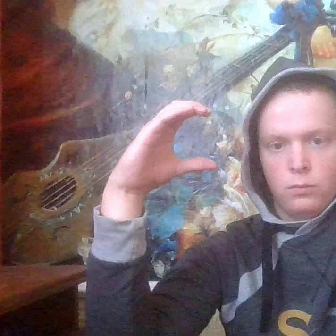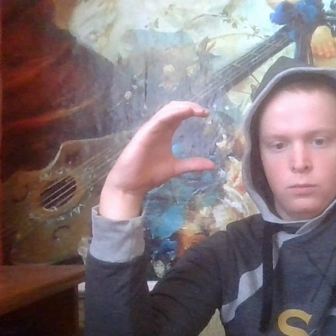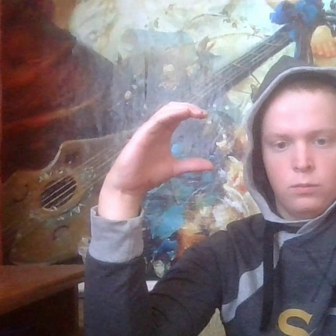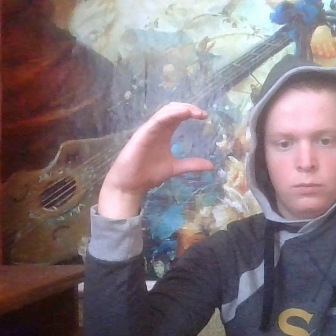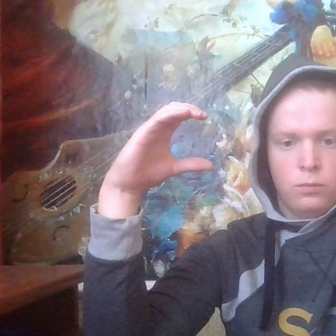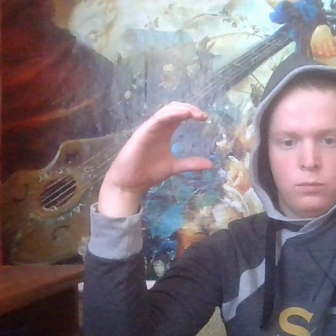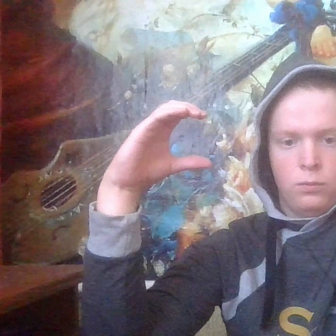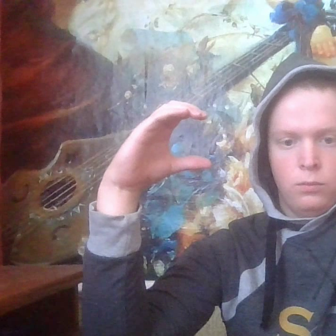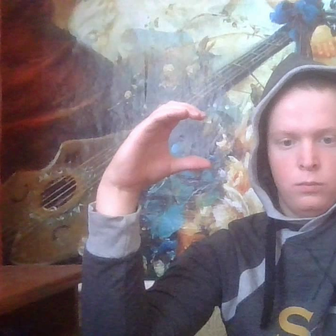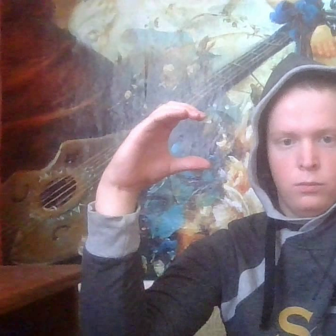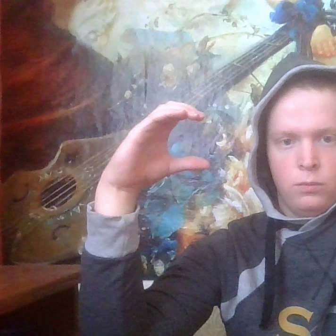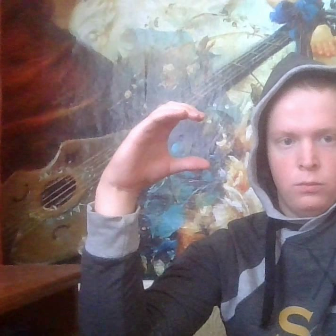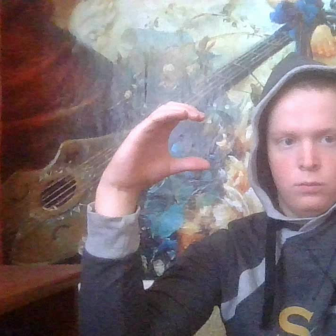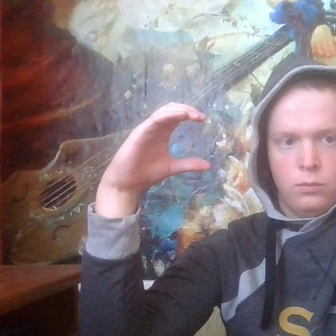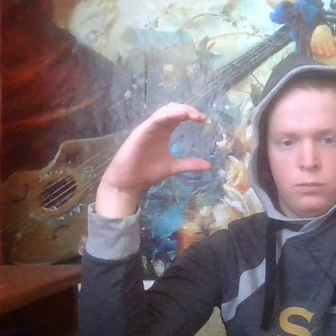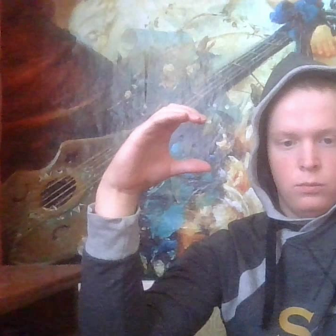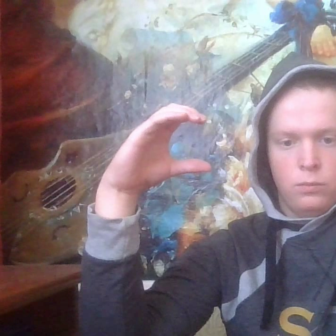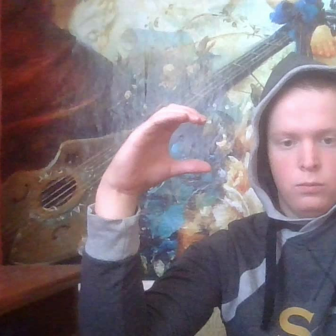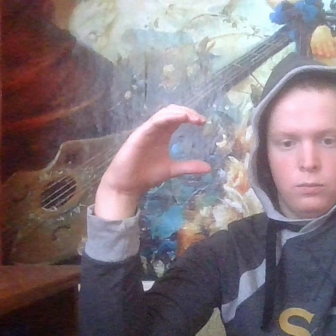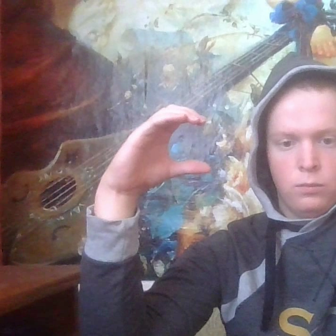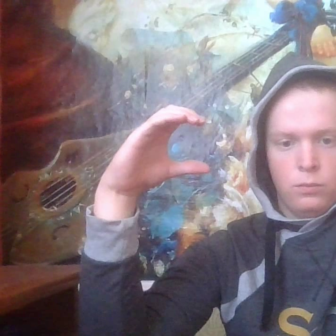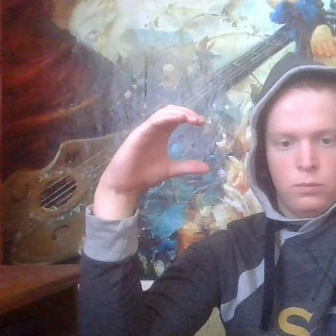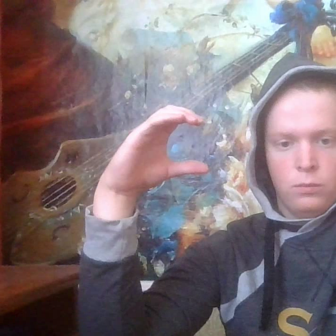С